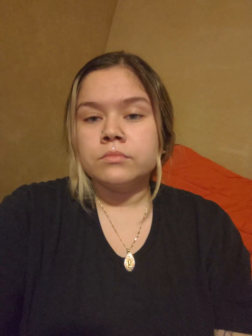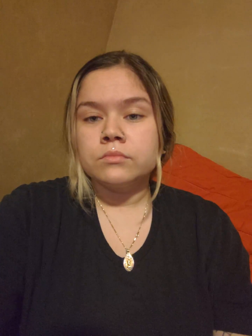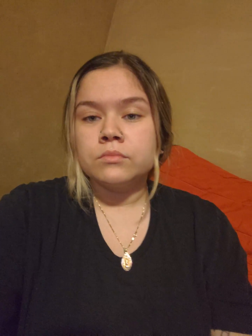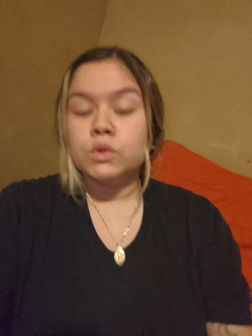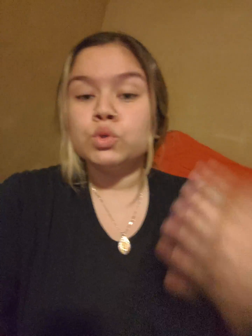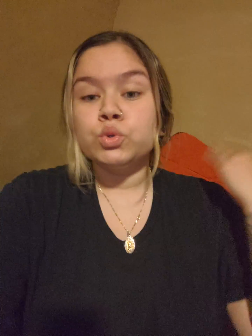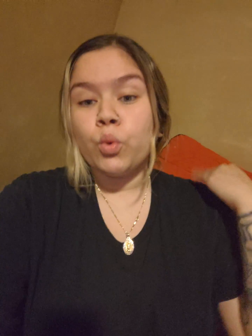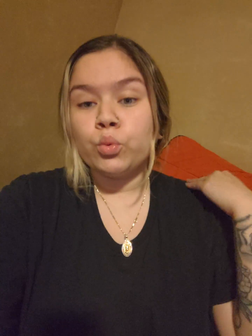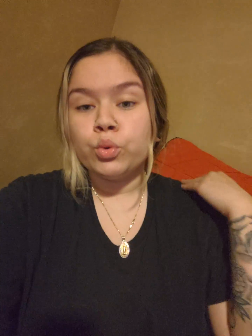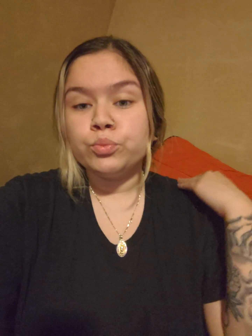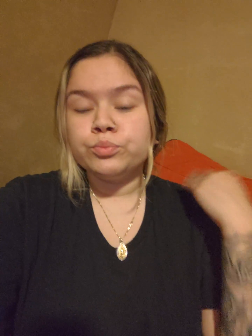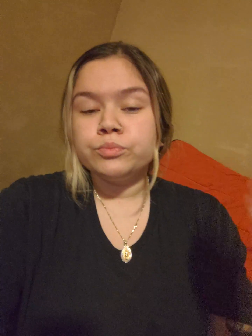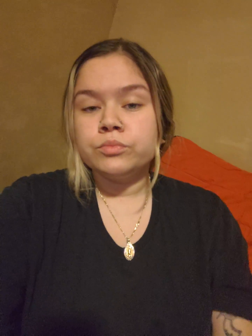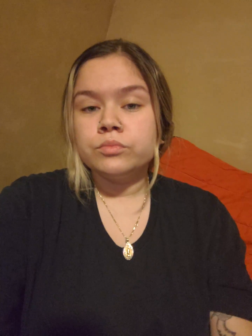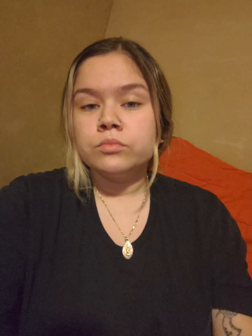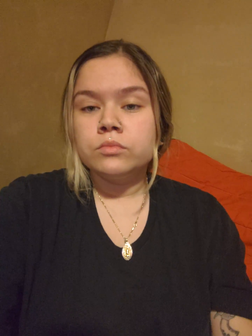shoulder